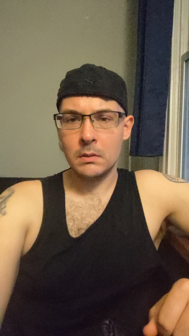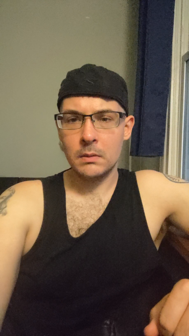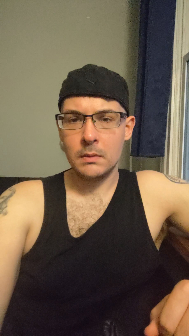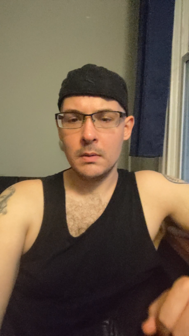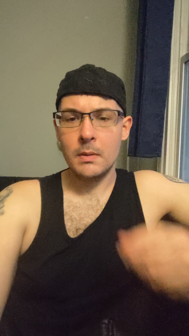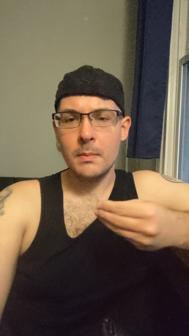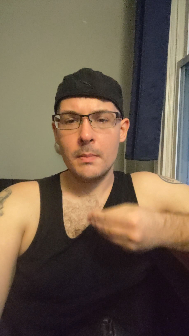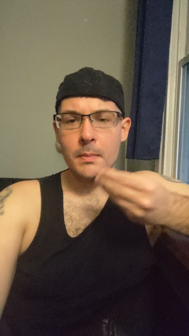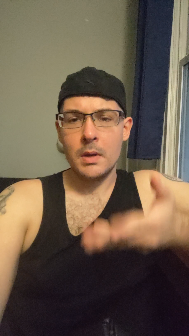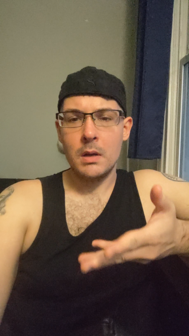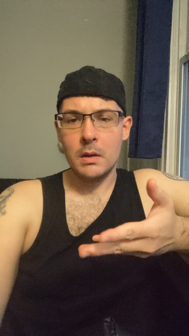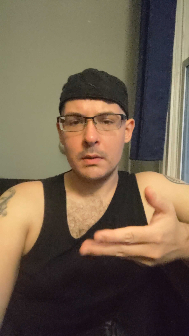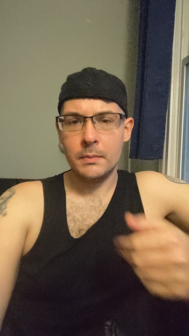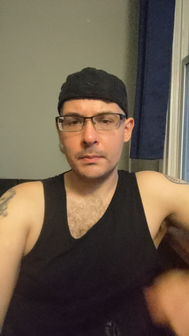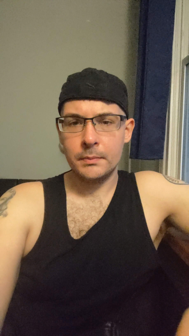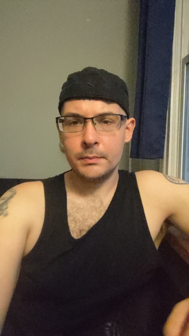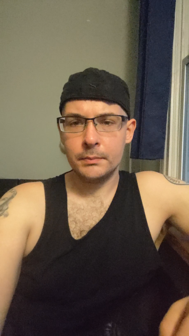buy